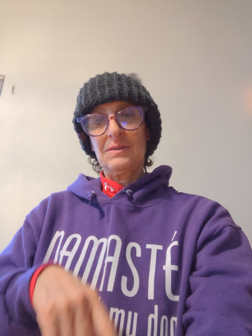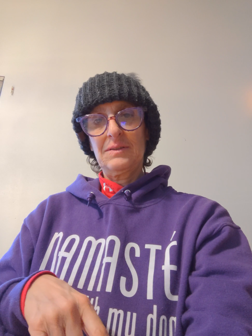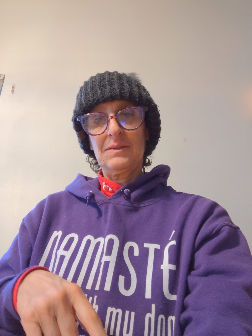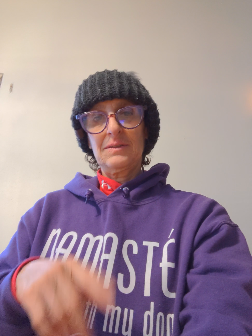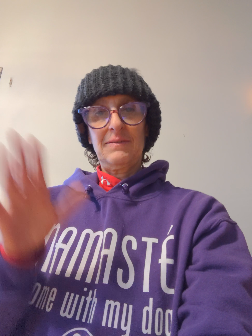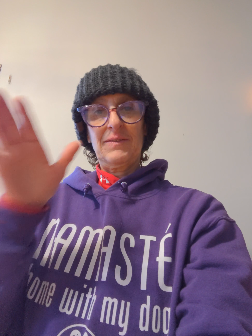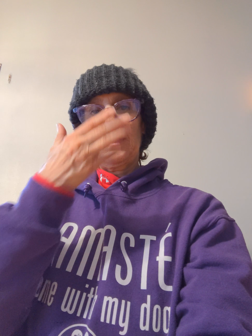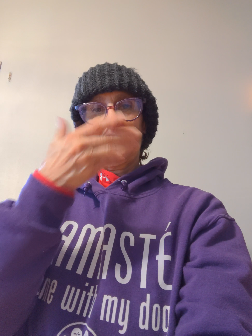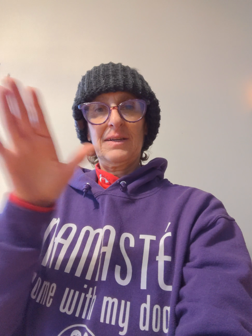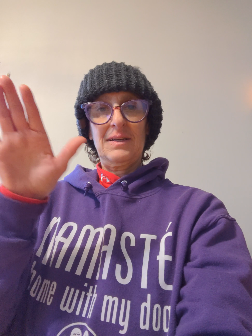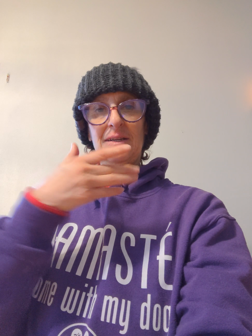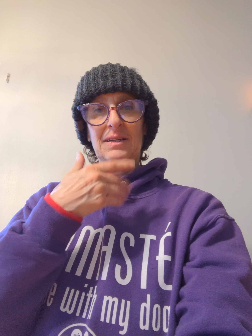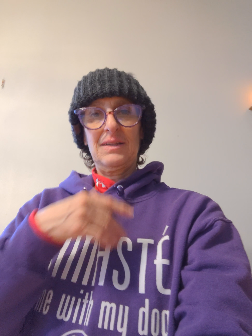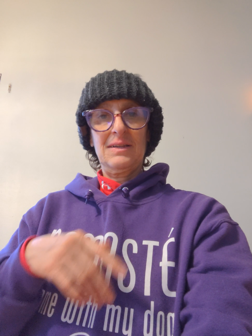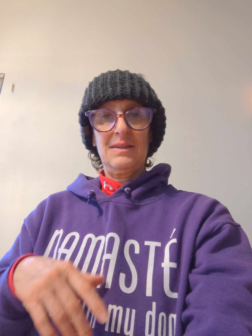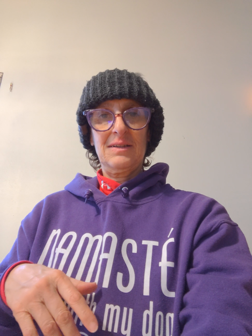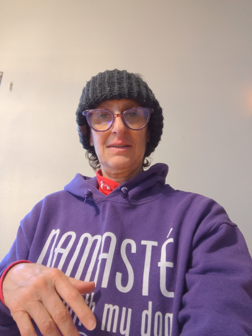flag